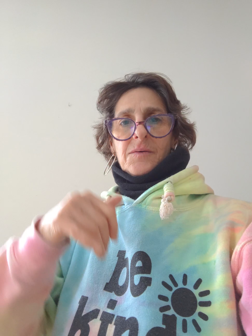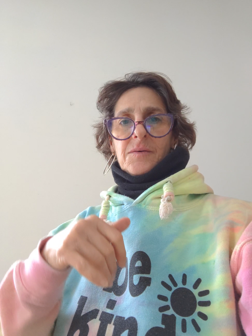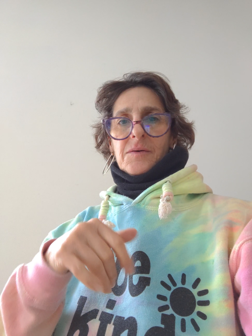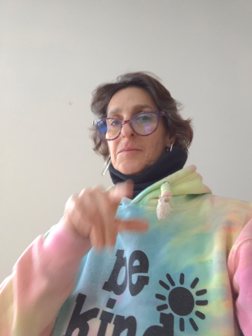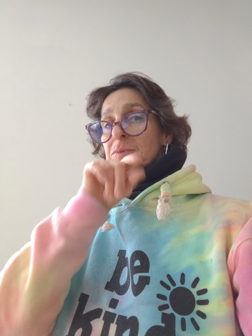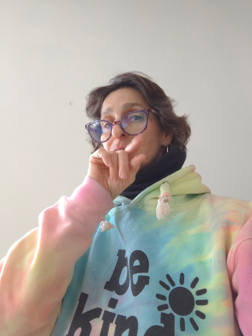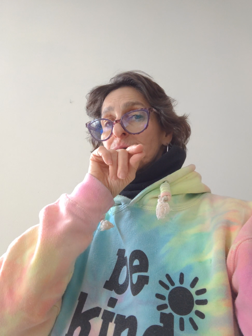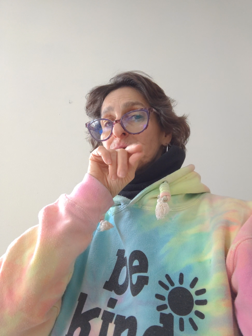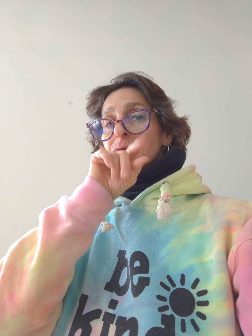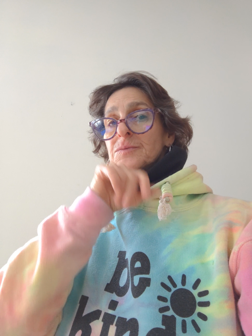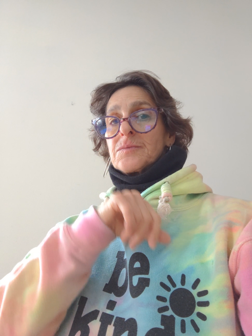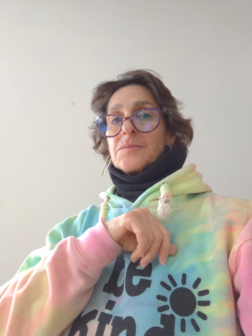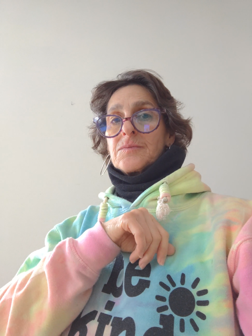bird